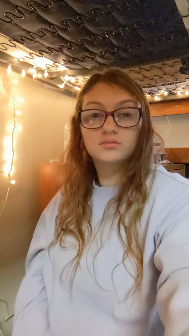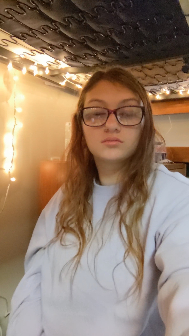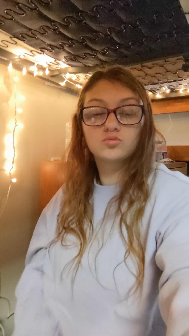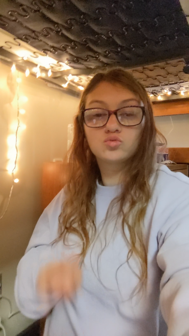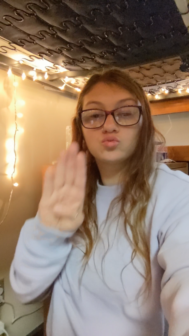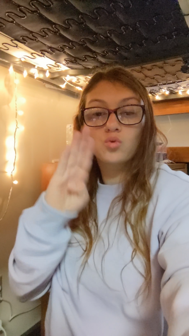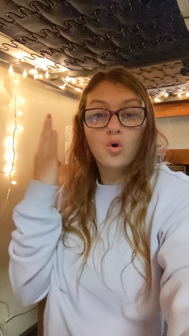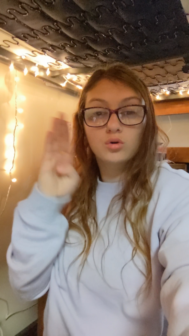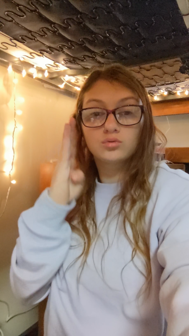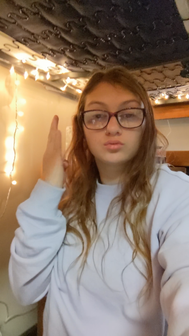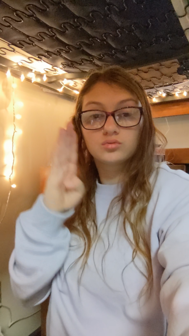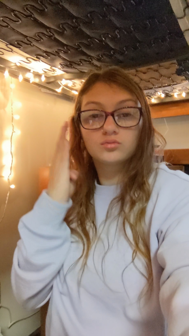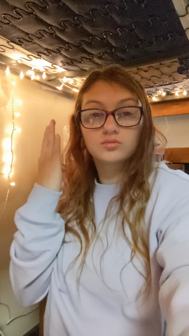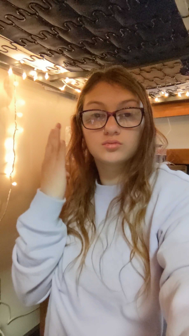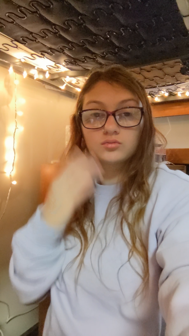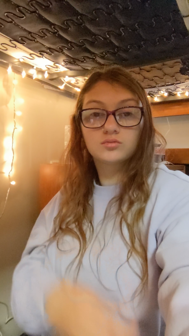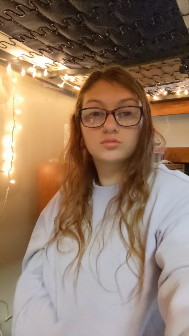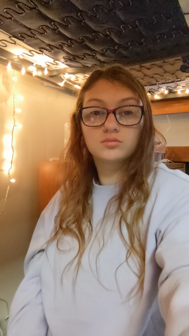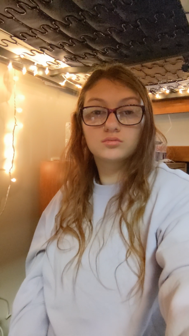door